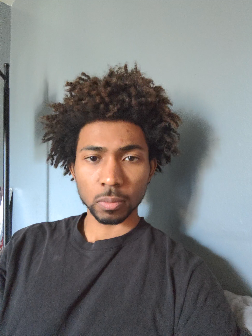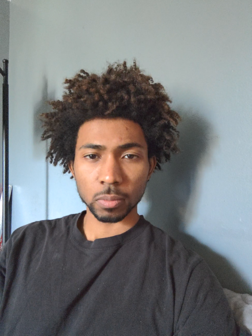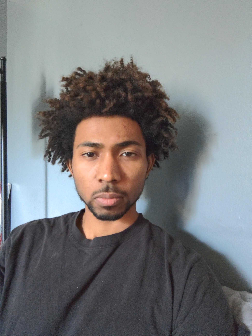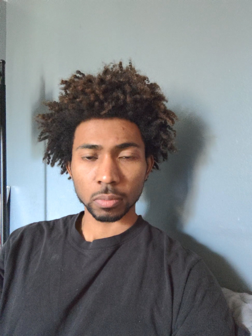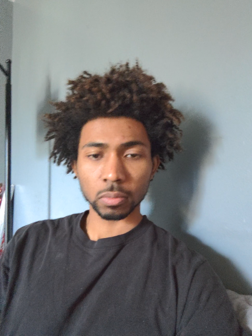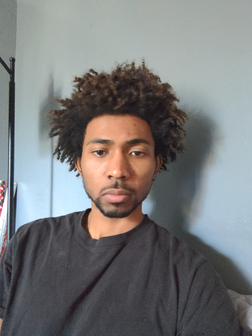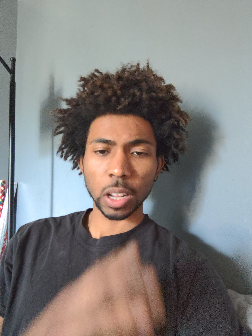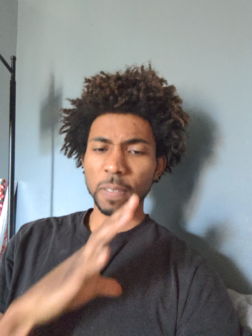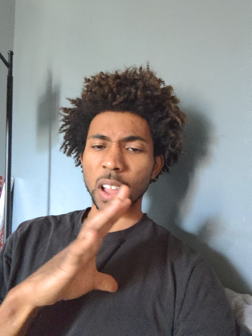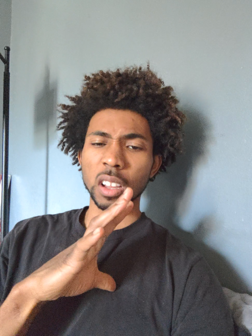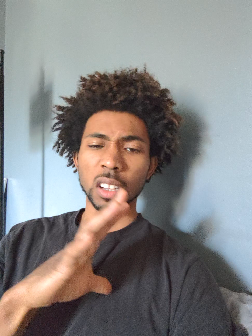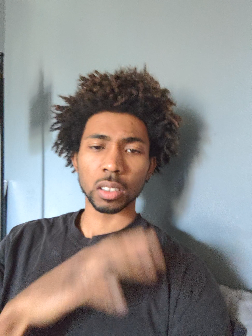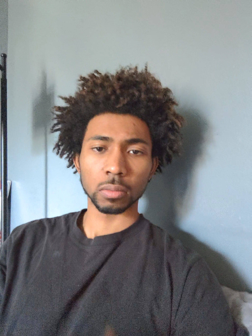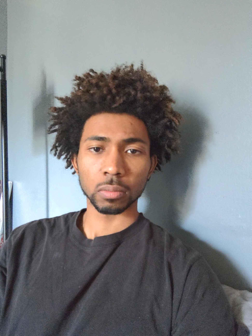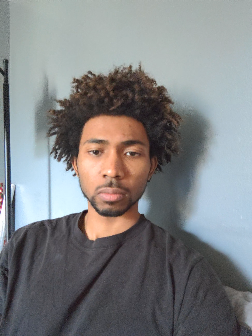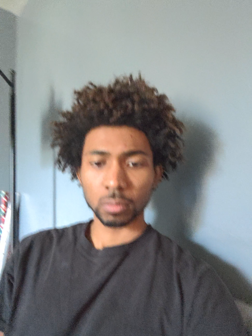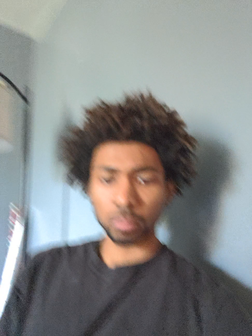fine